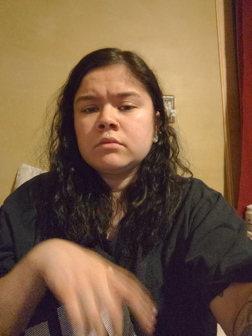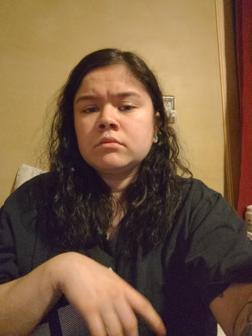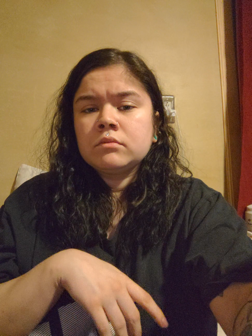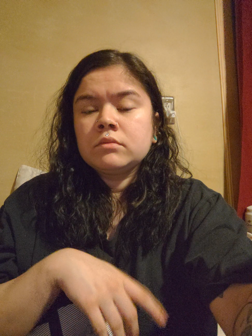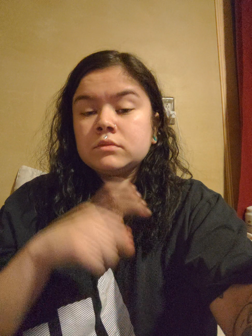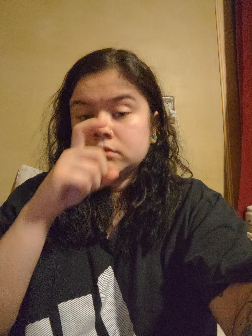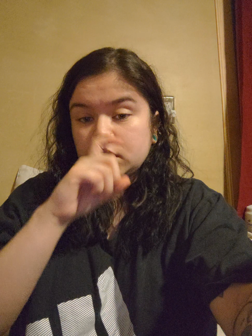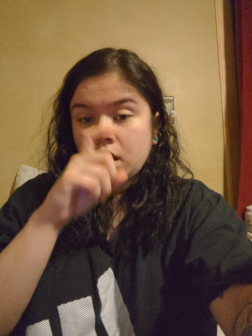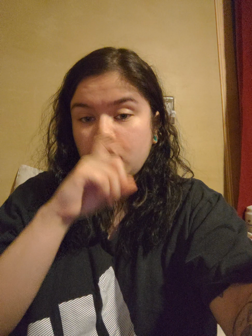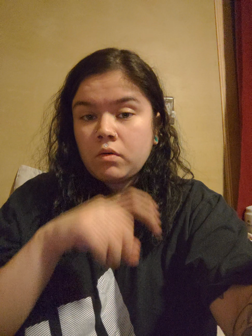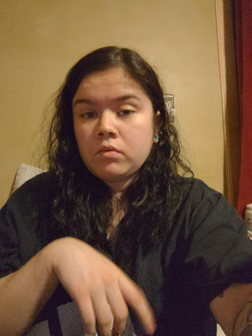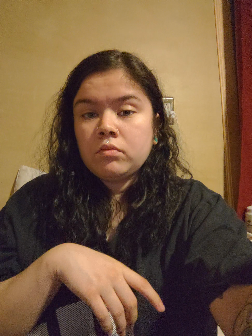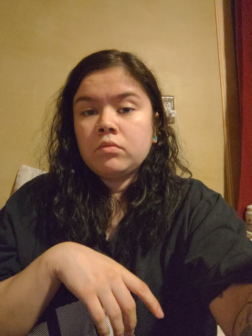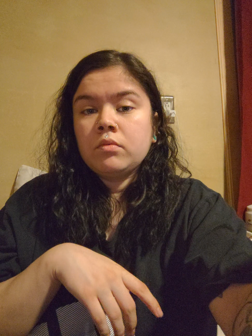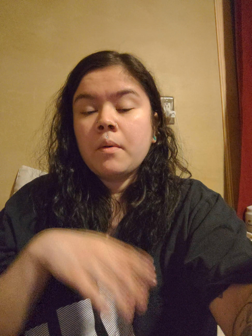doll